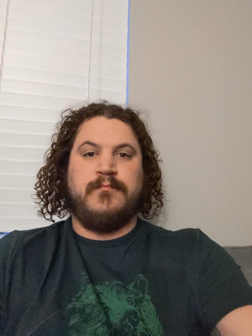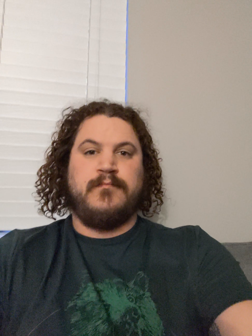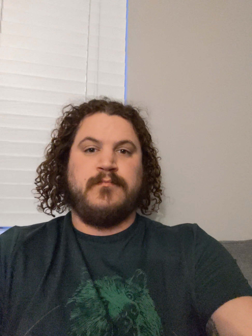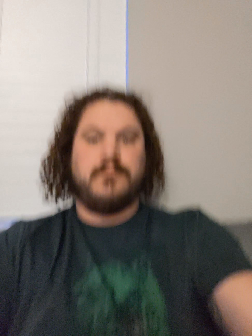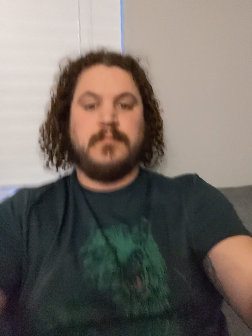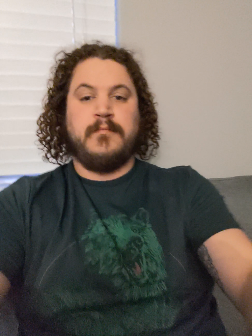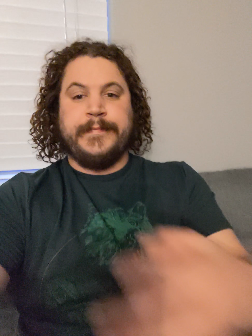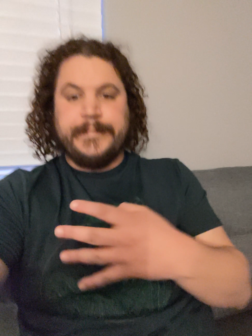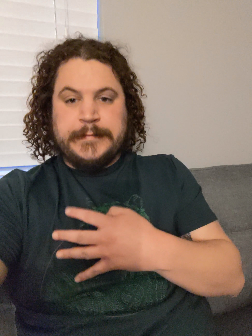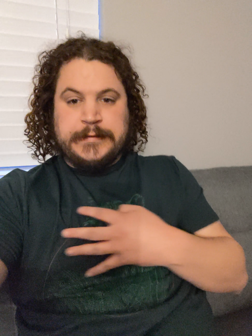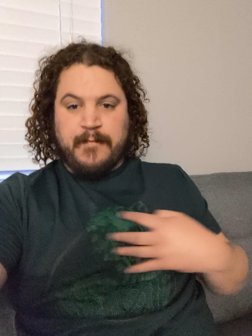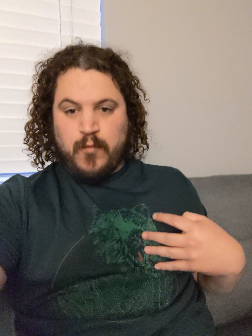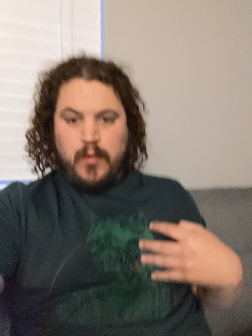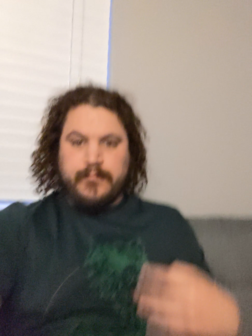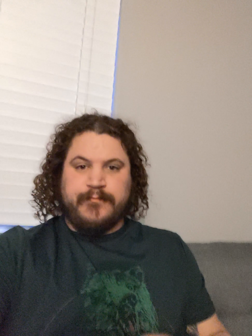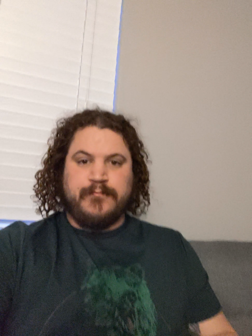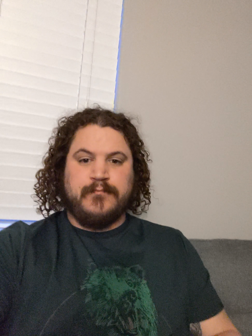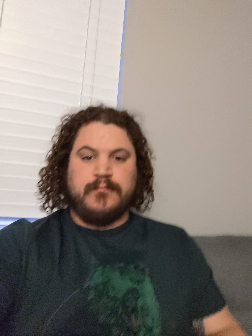zebra